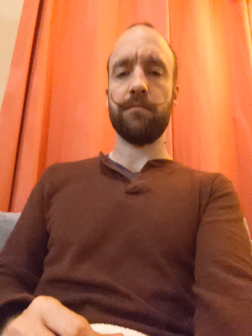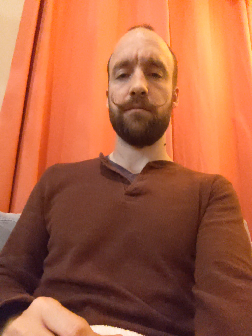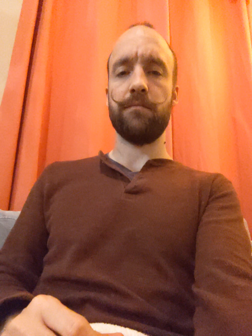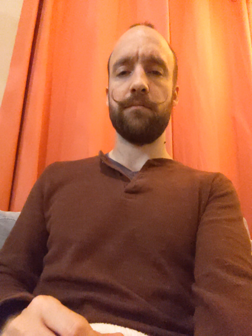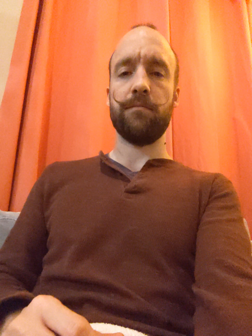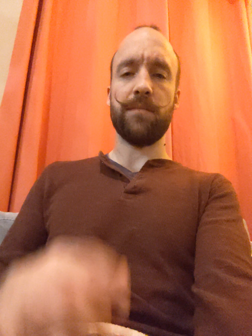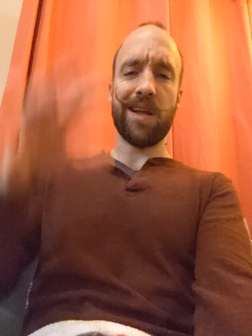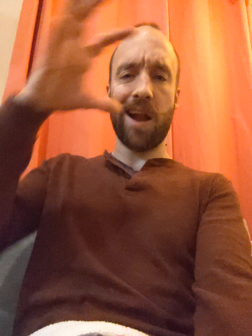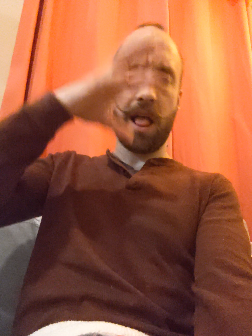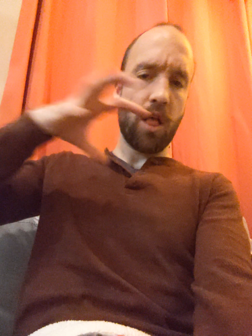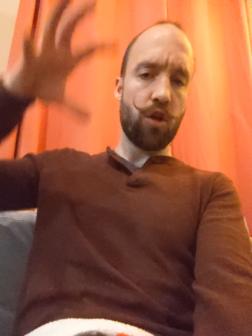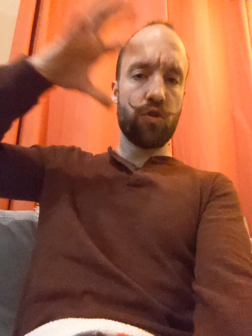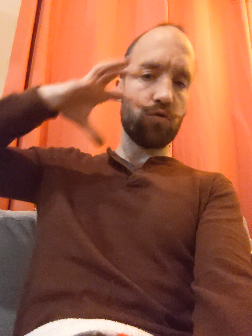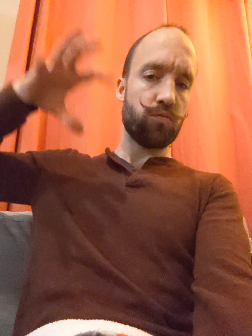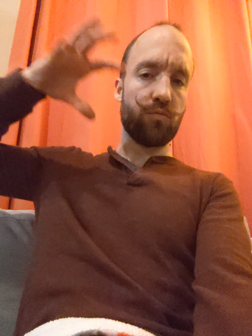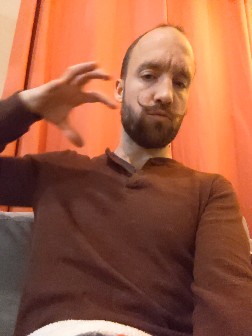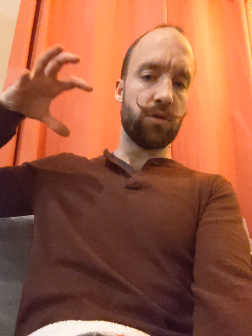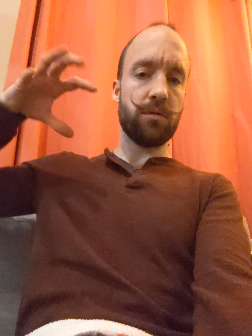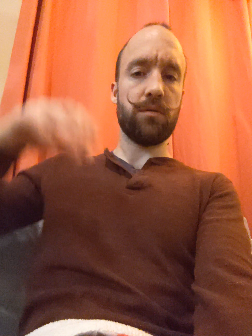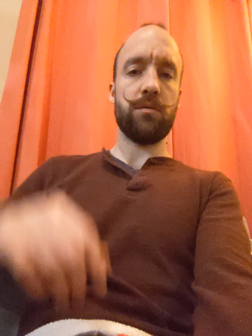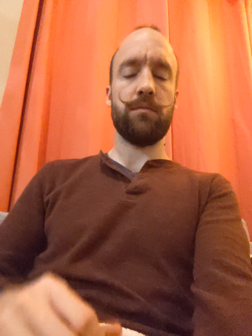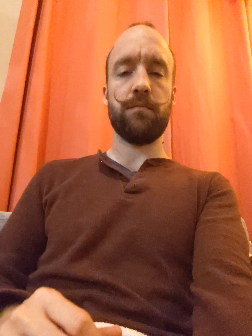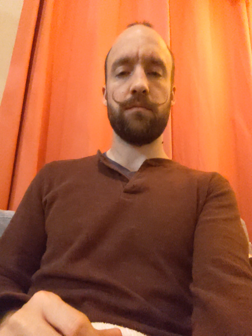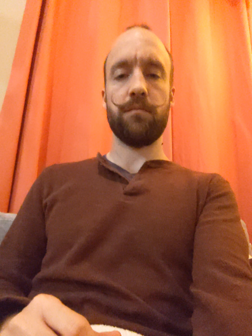cloud